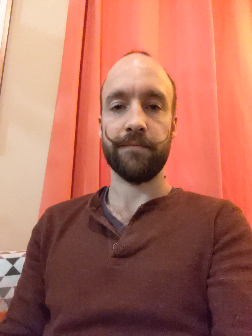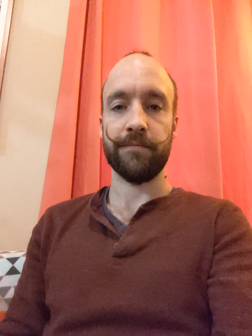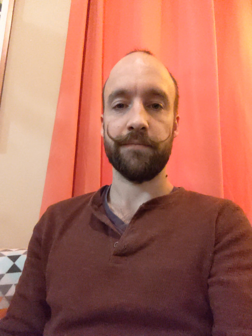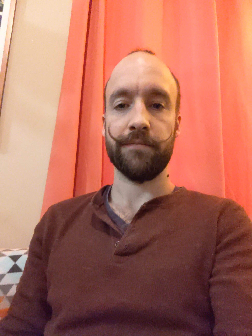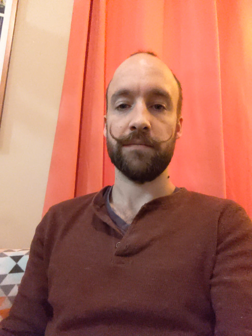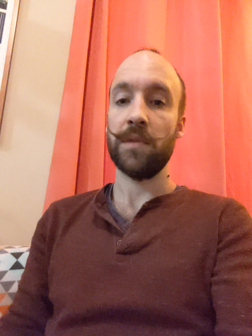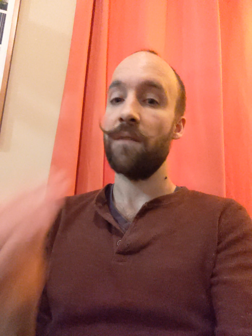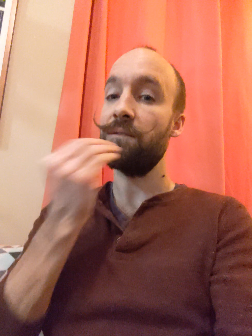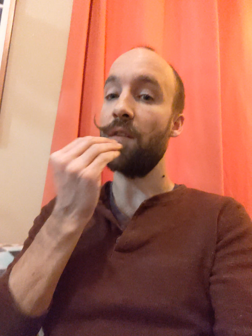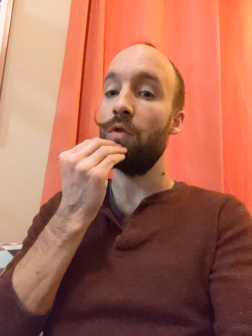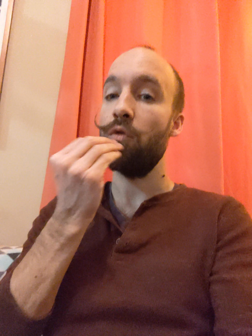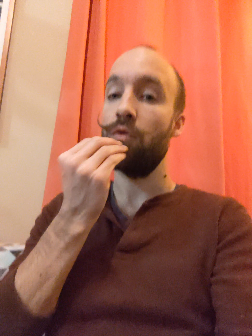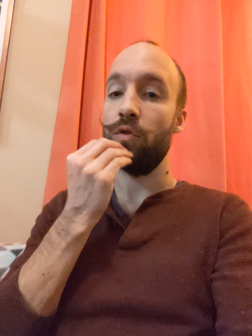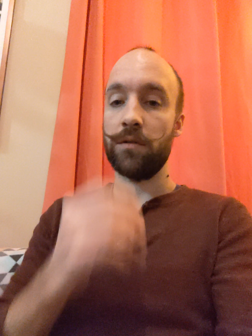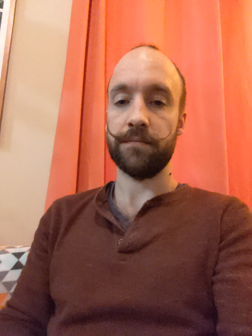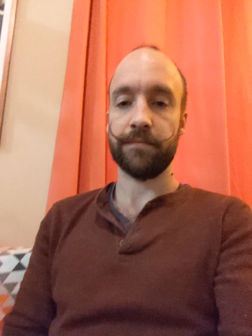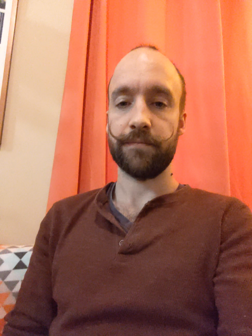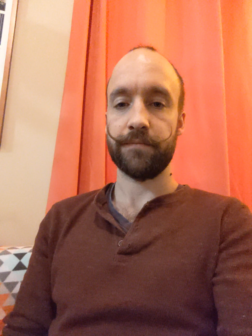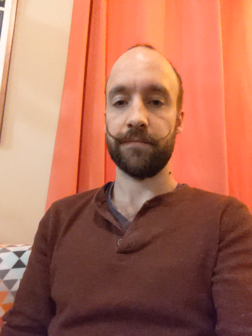food